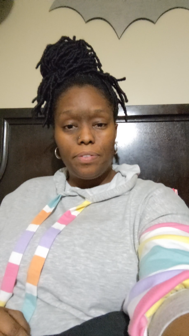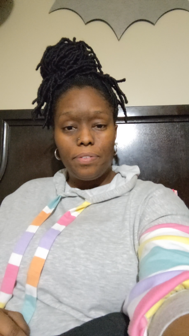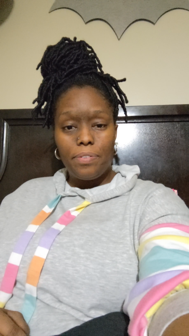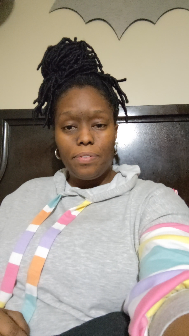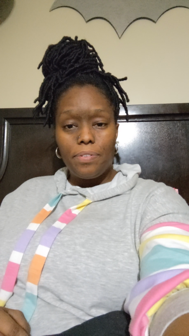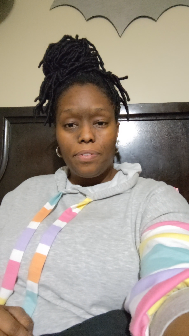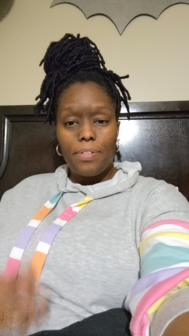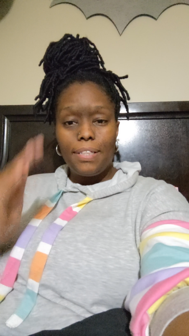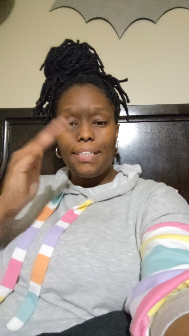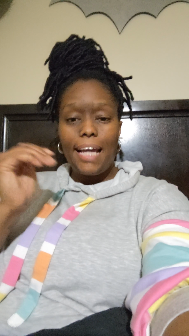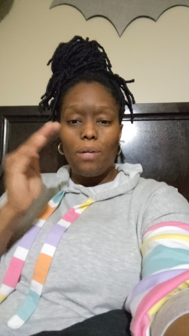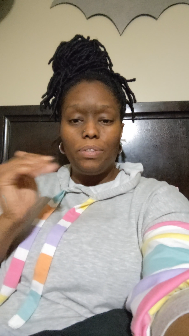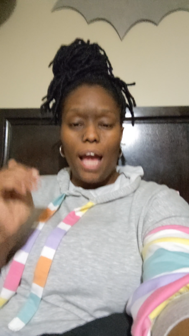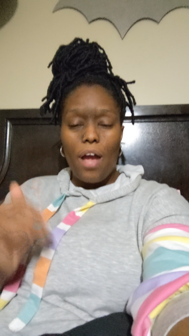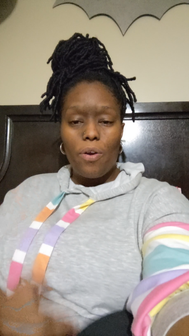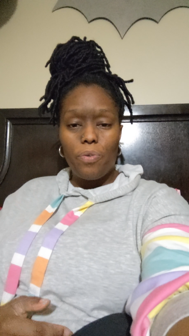downtown